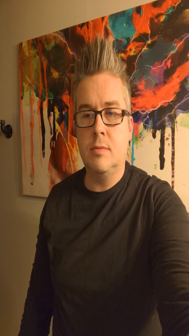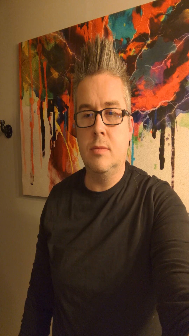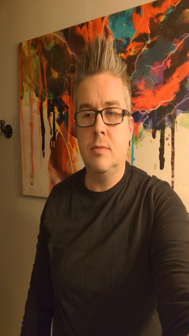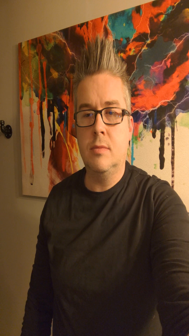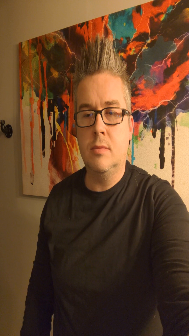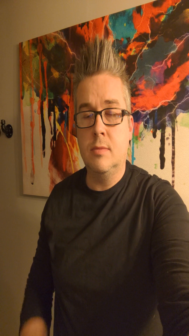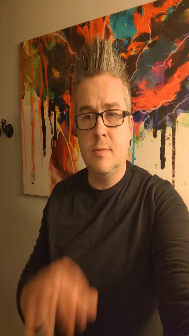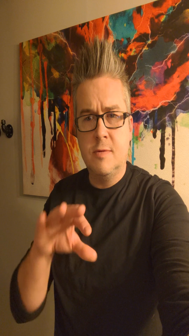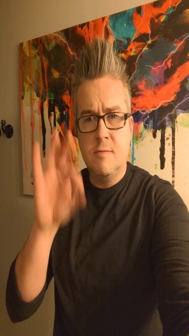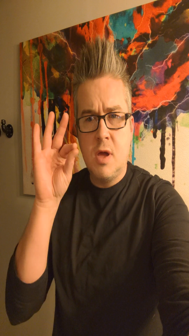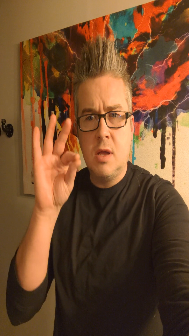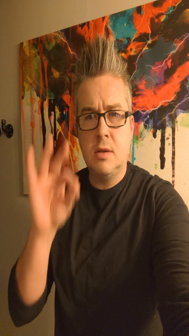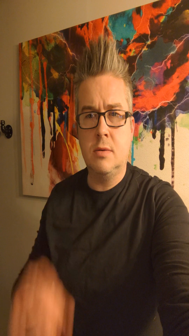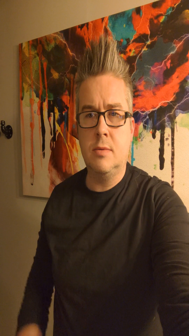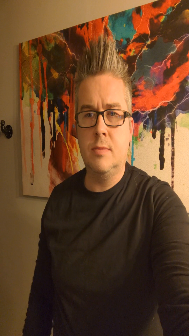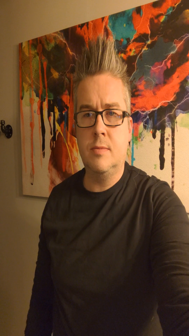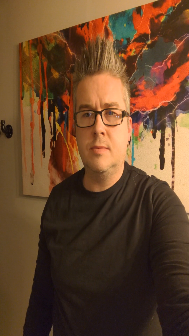find